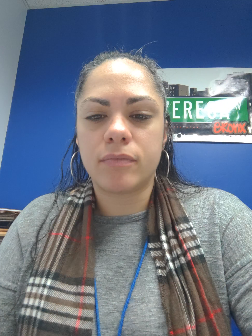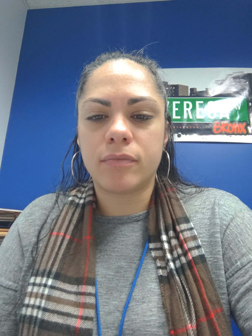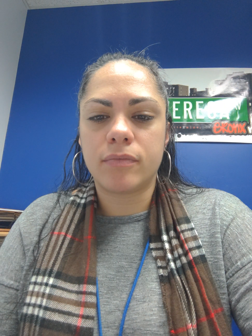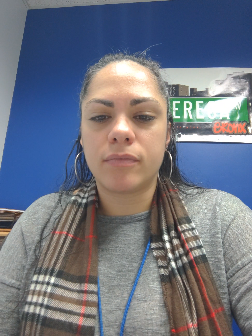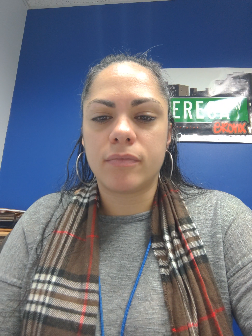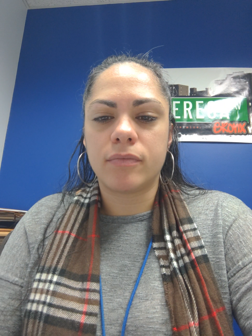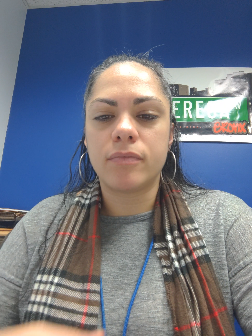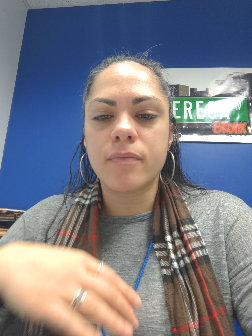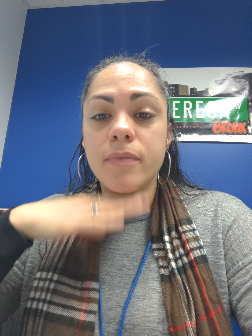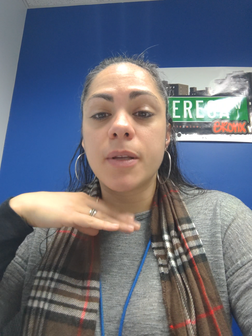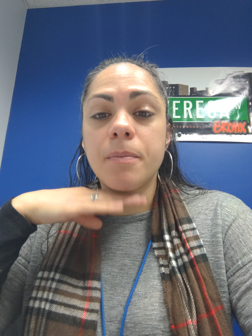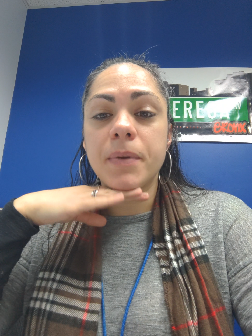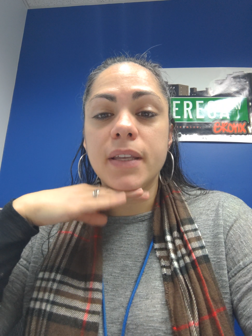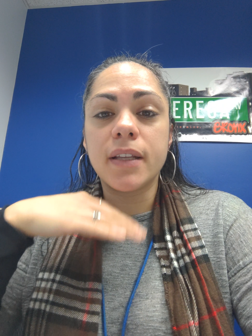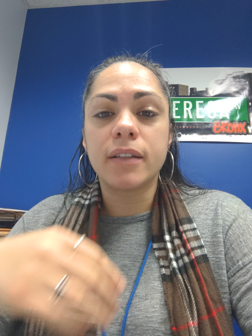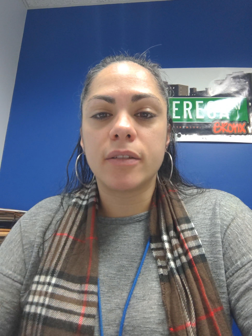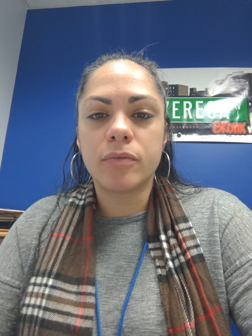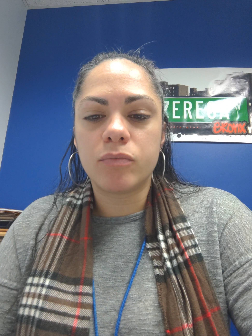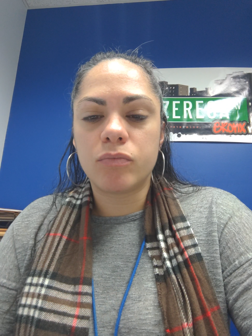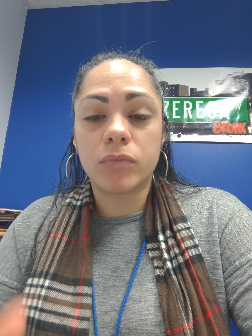pig